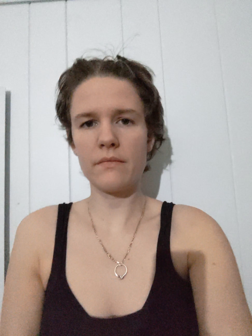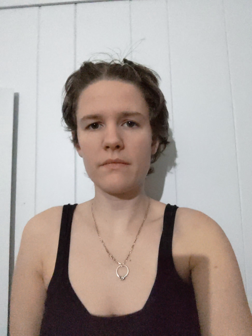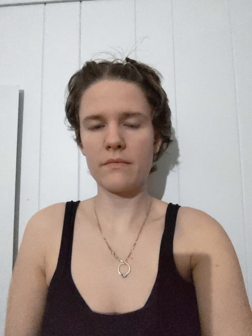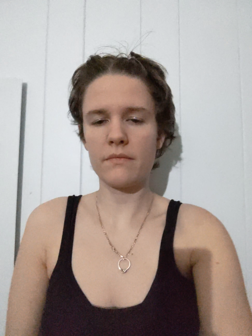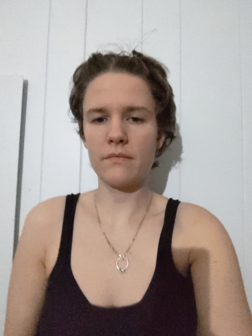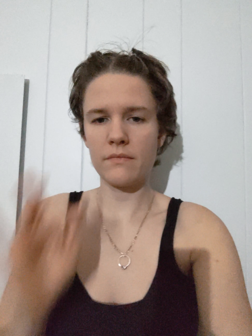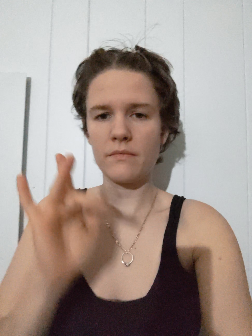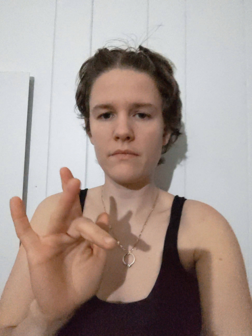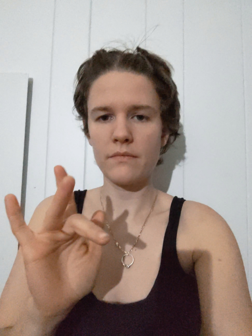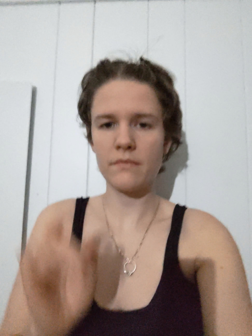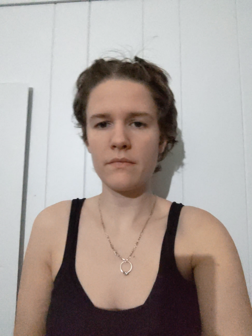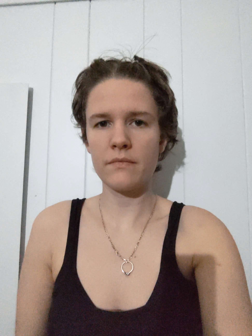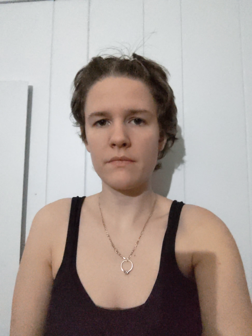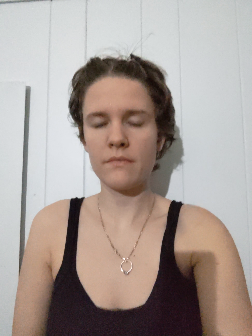touch